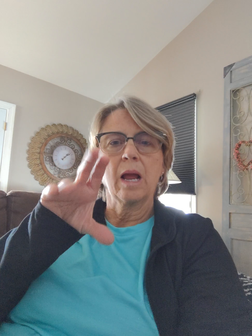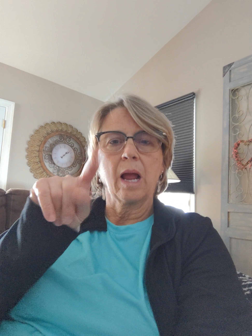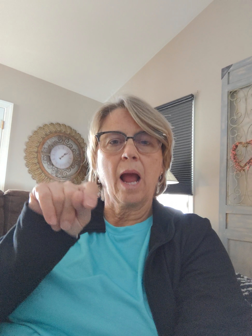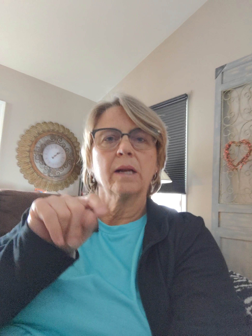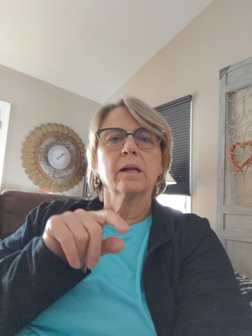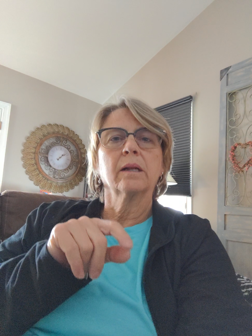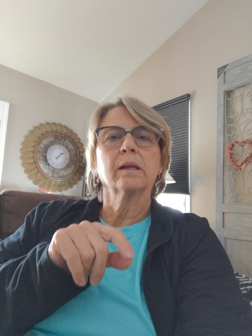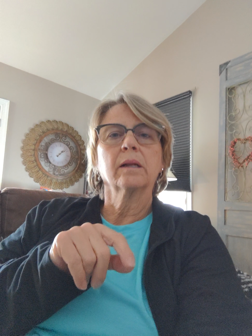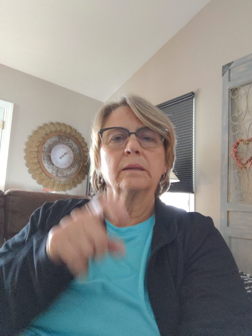cut